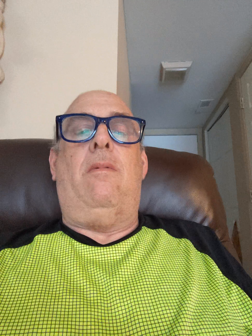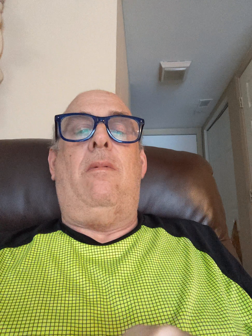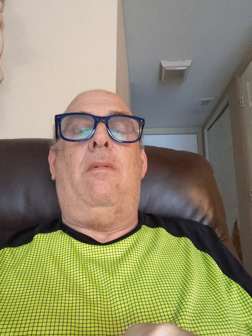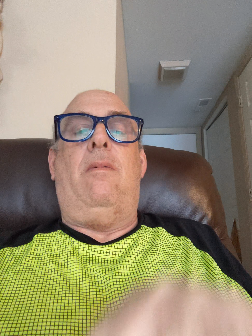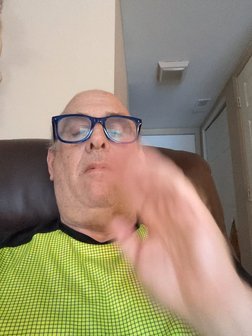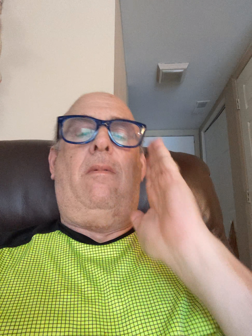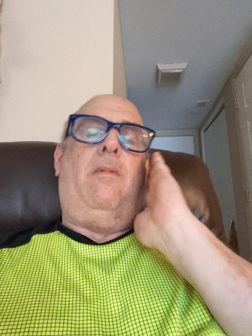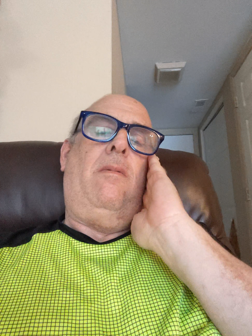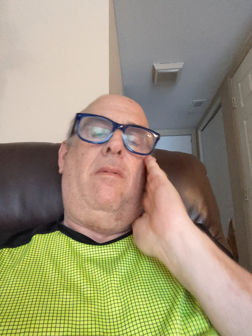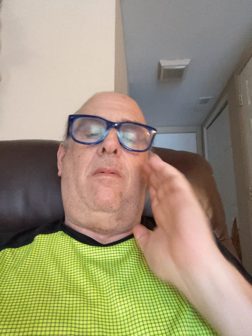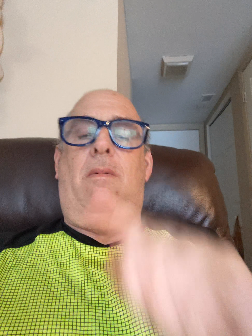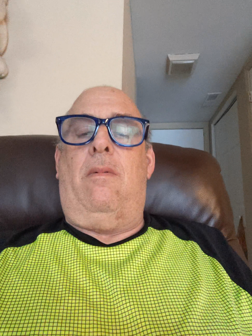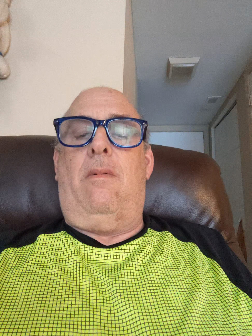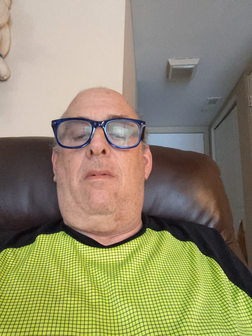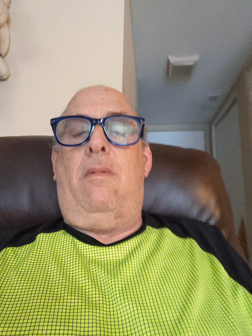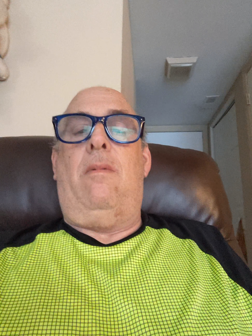bed